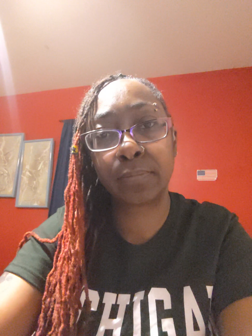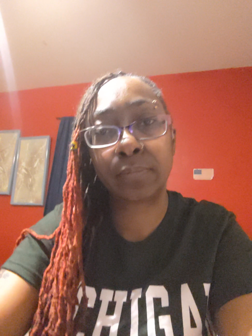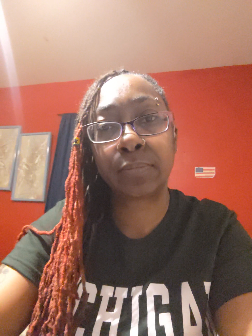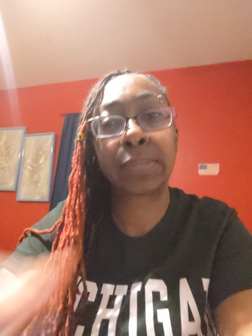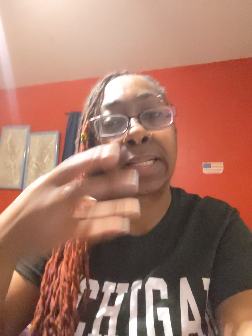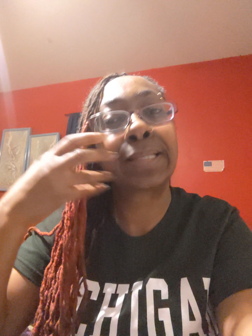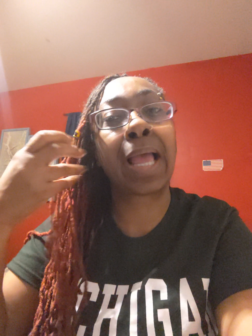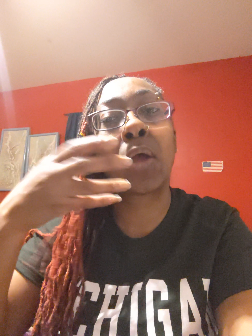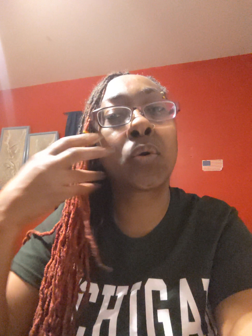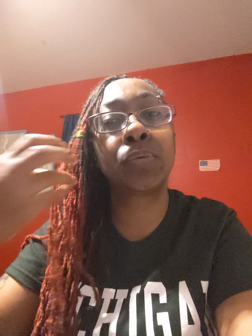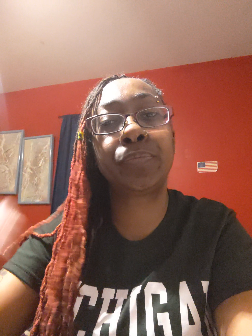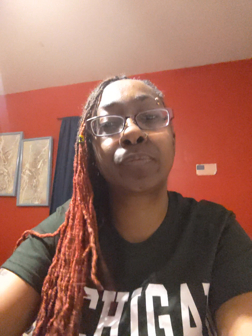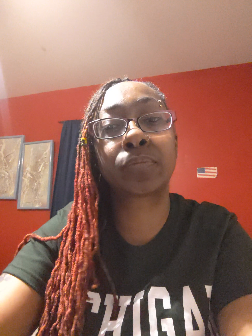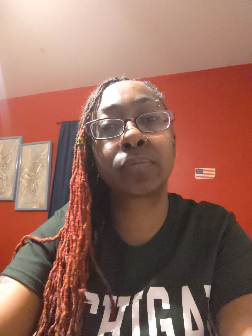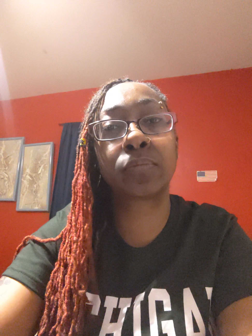tiger